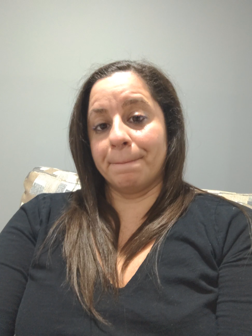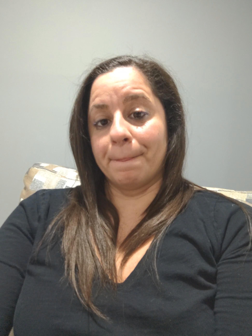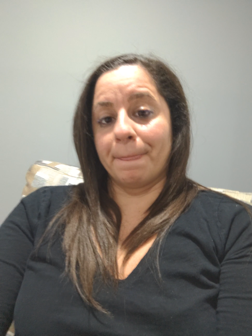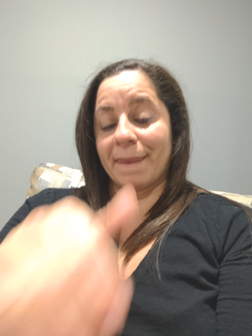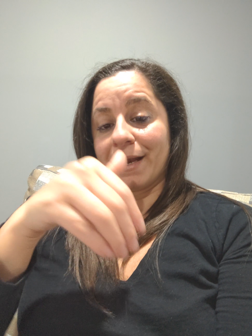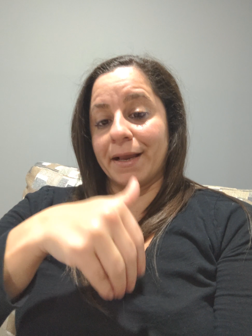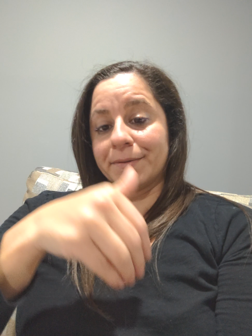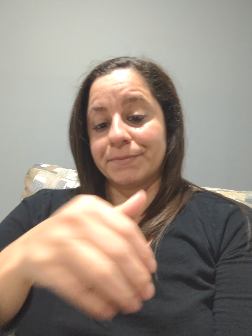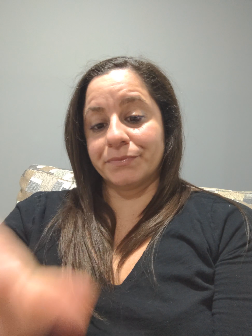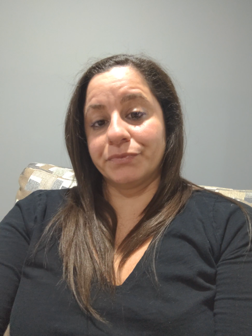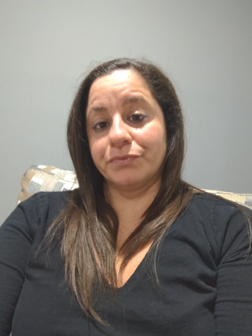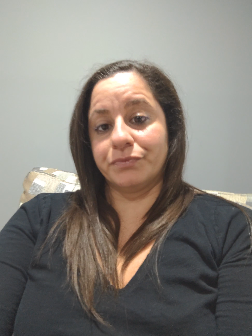night